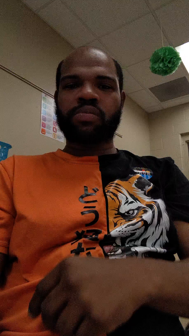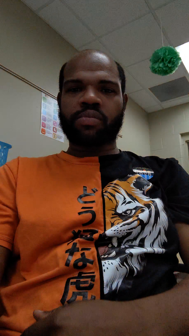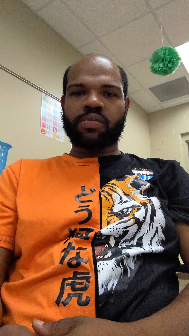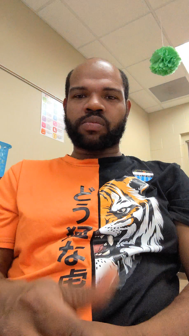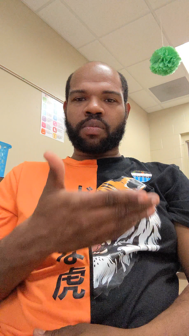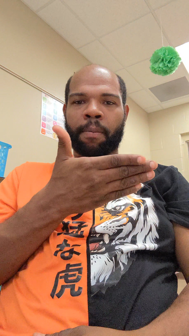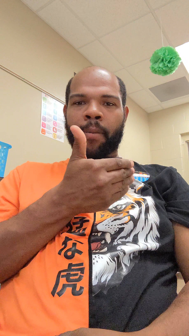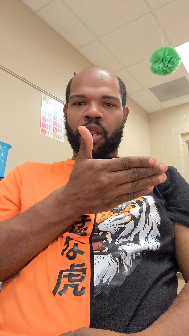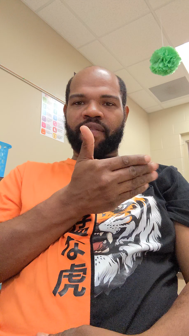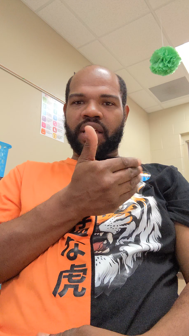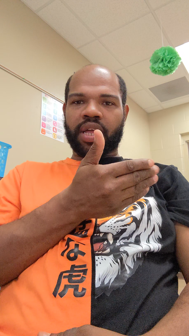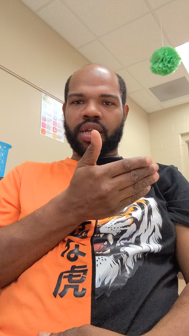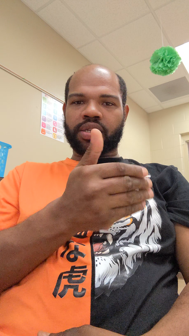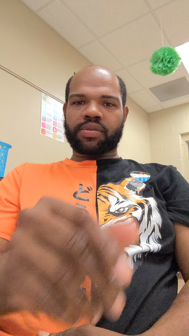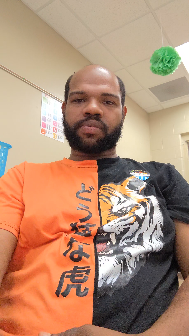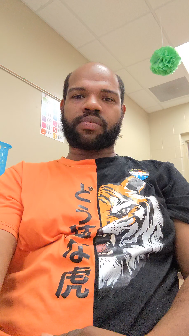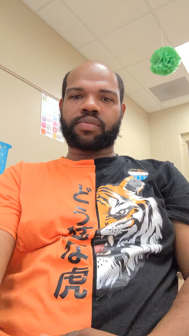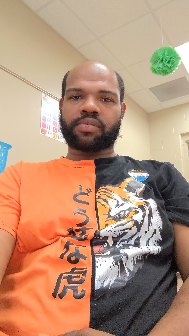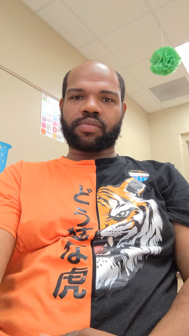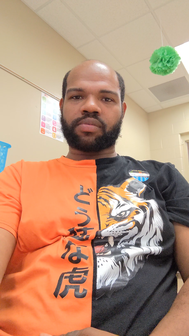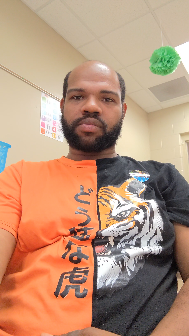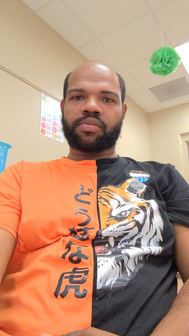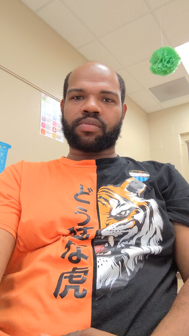butterfly